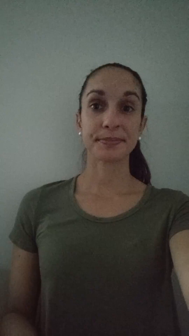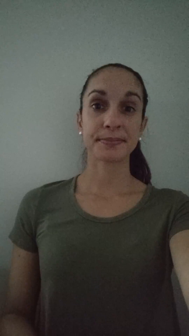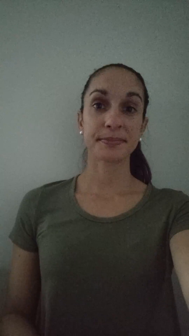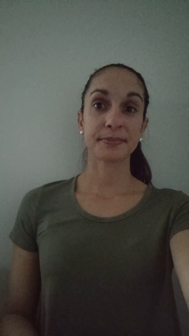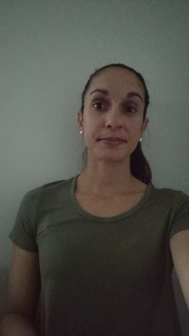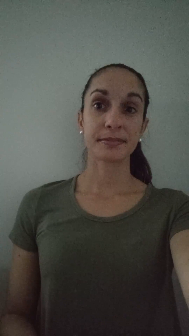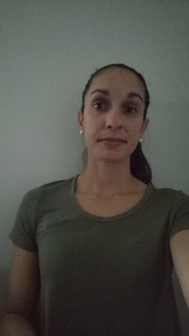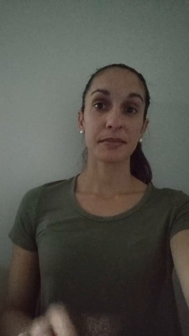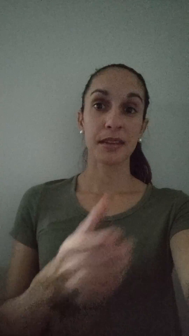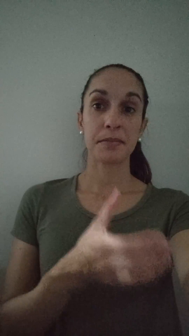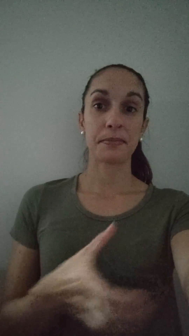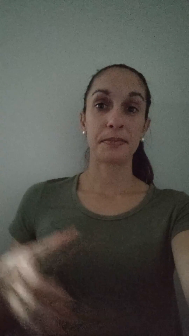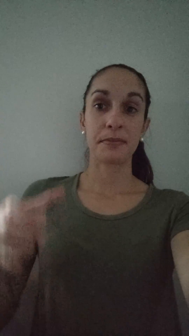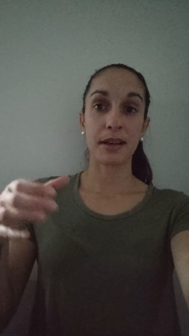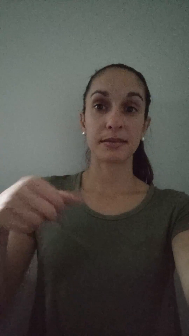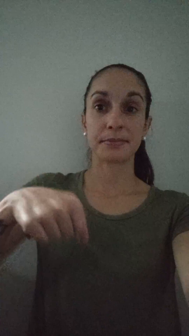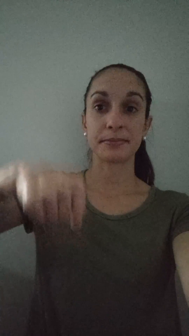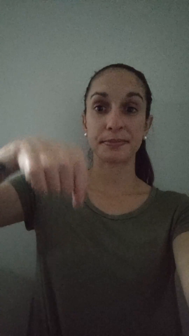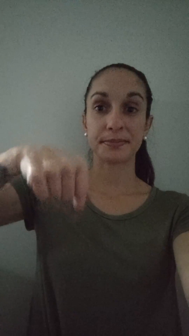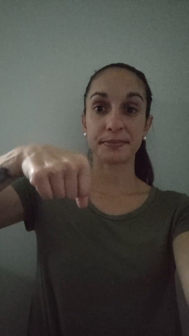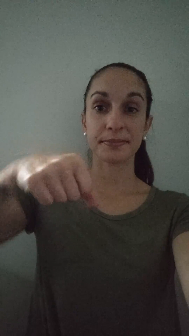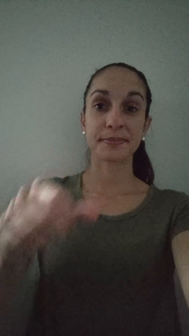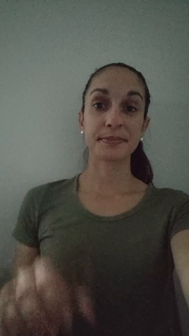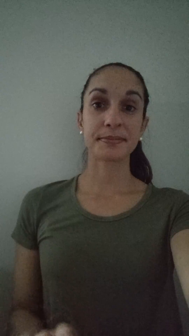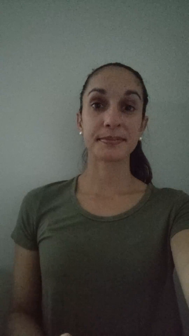basket